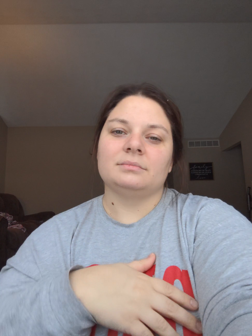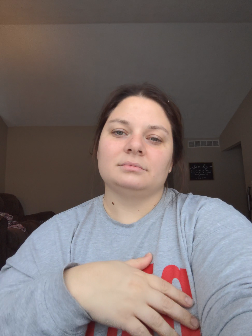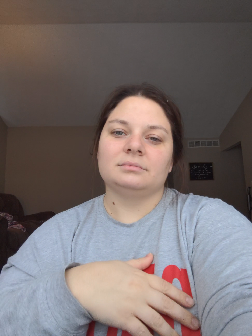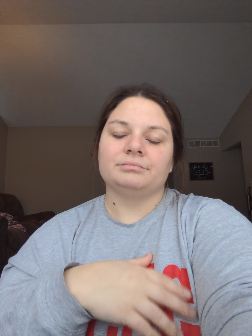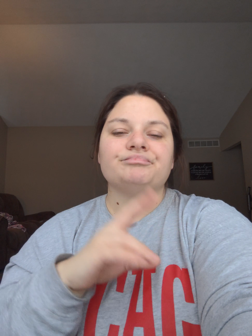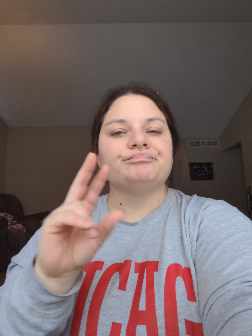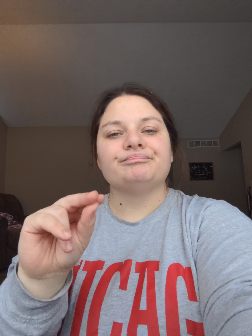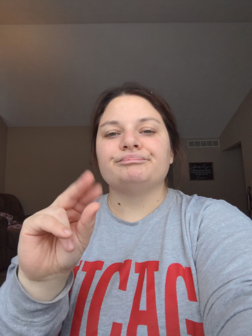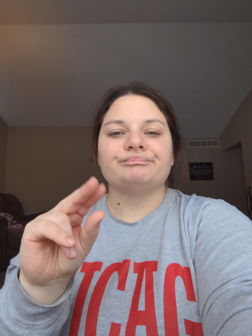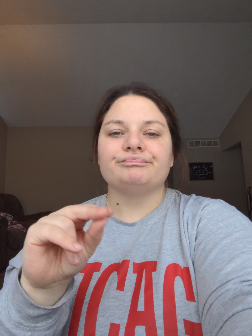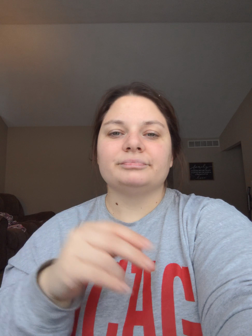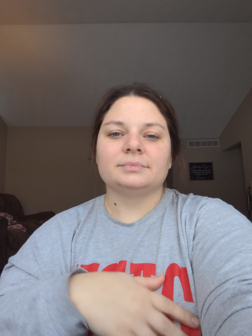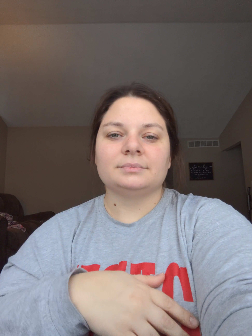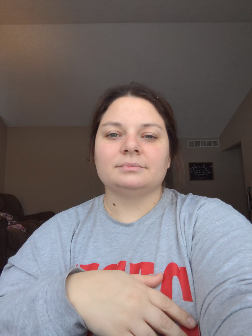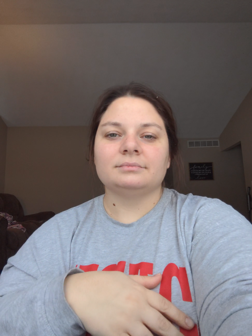no